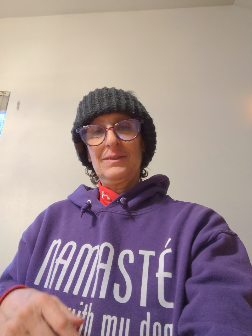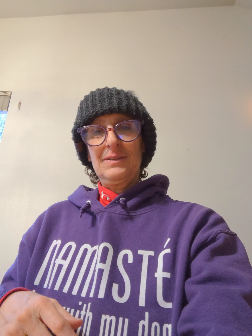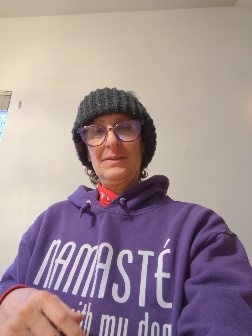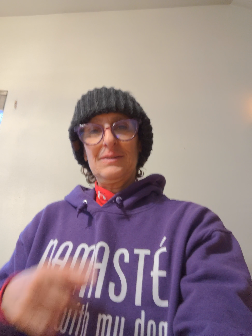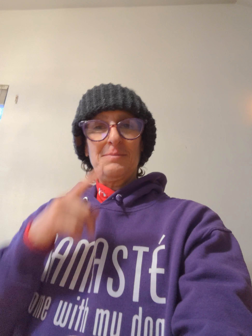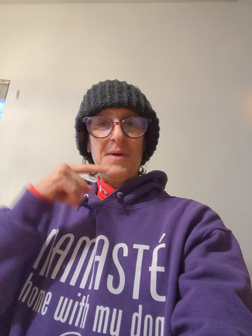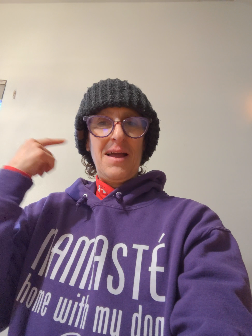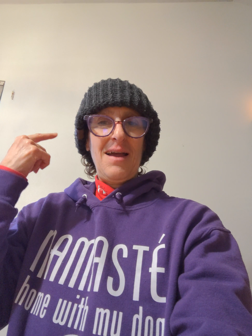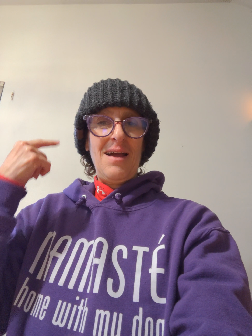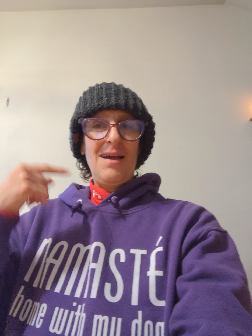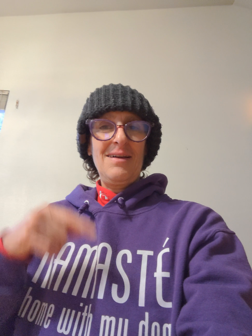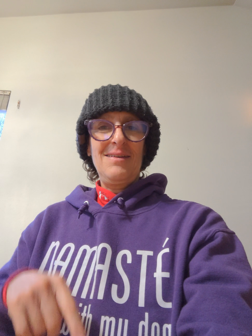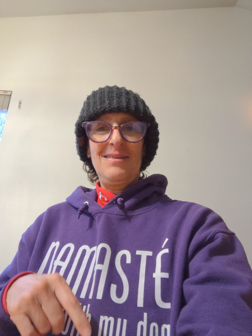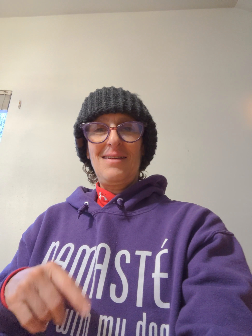smile